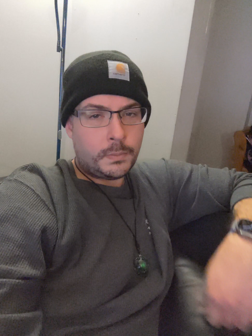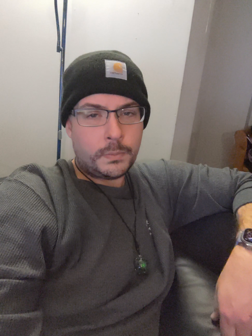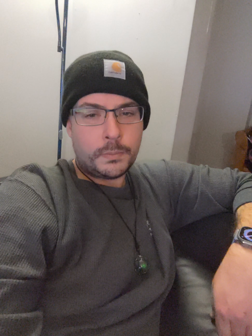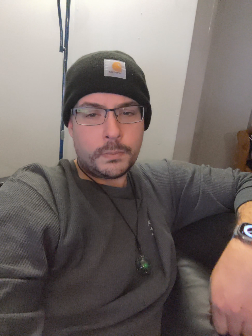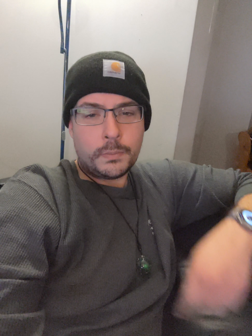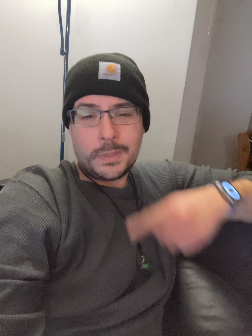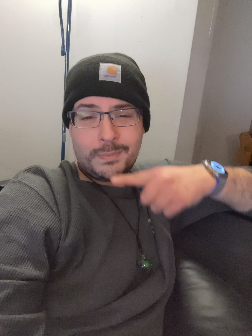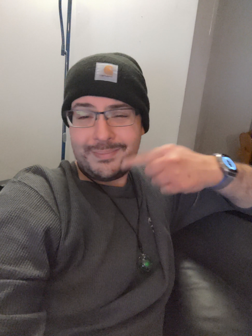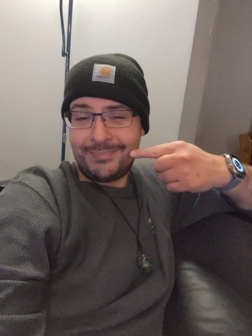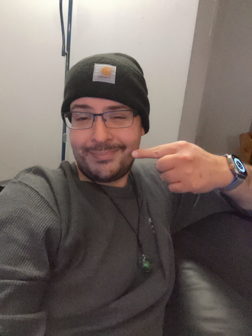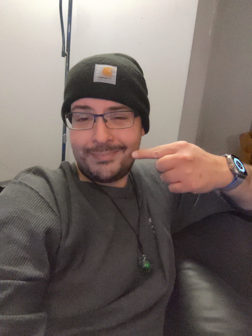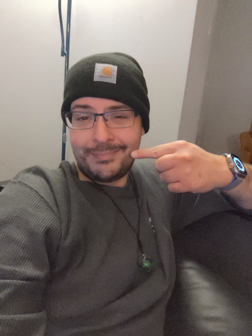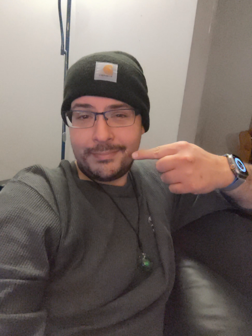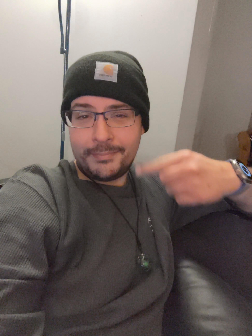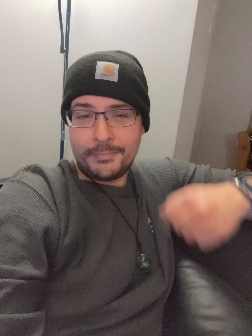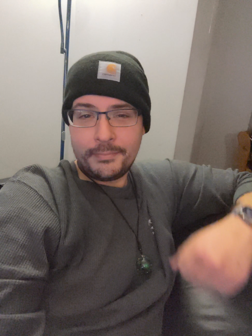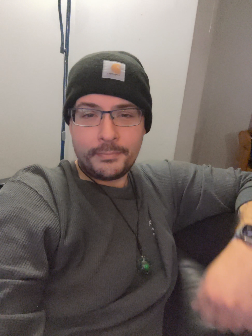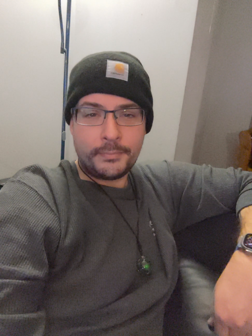smile